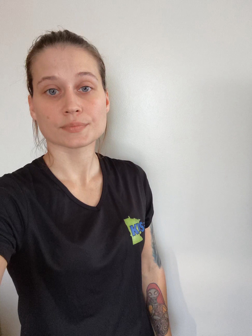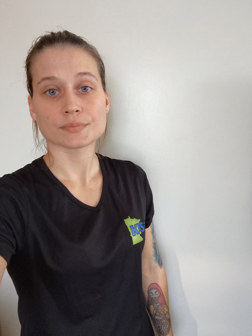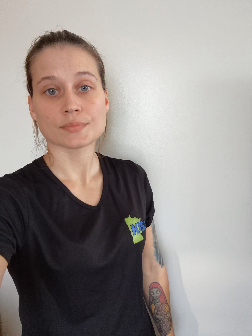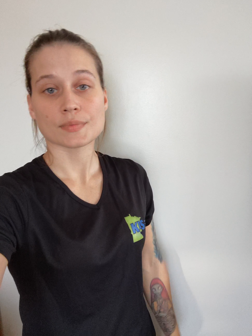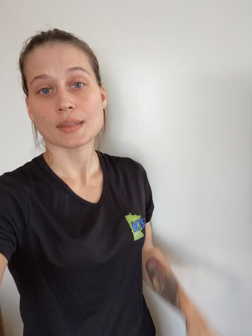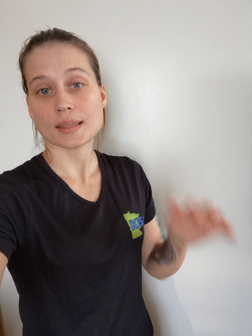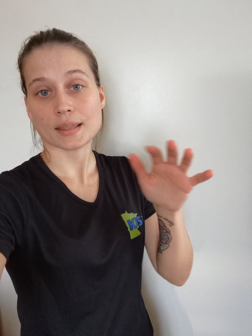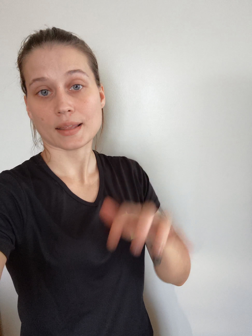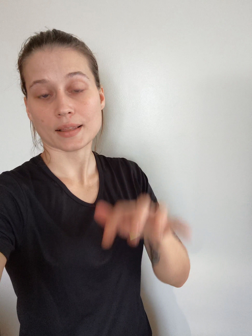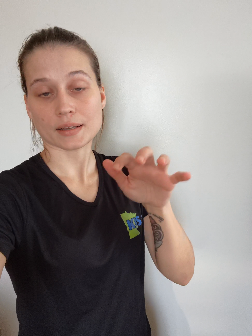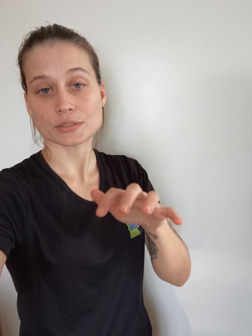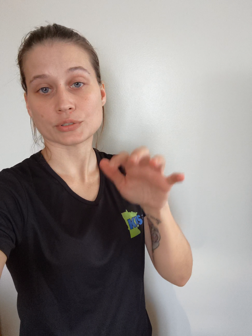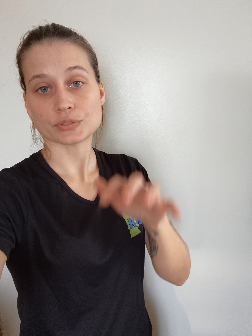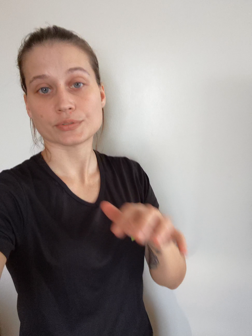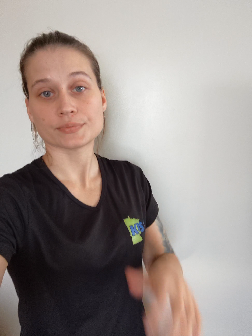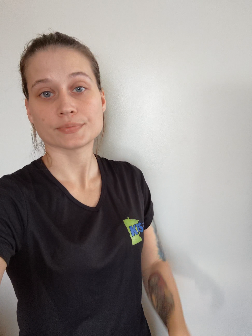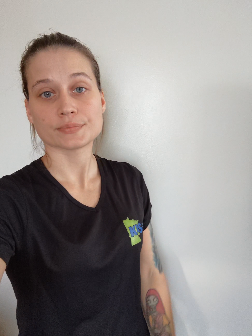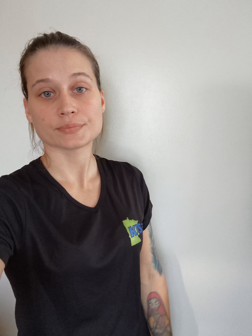alligator